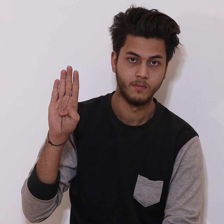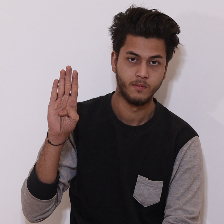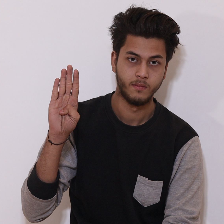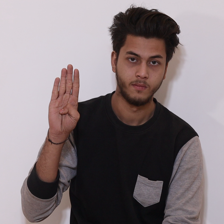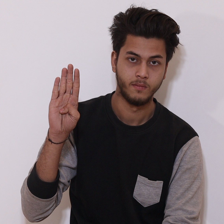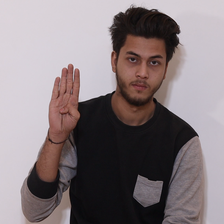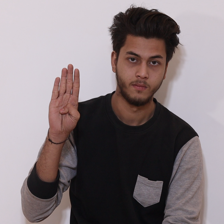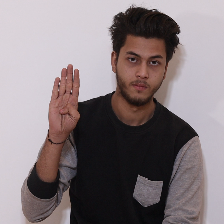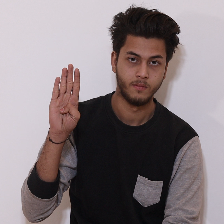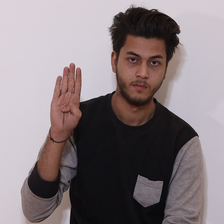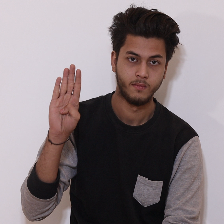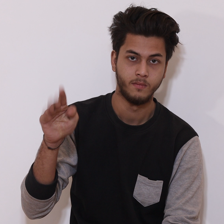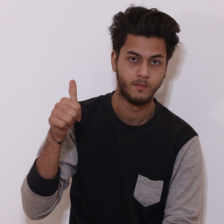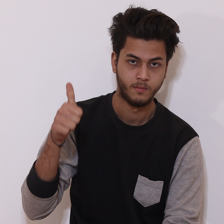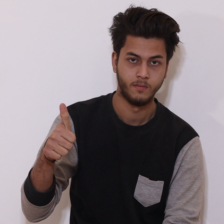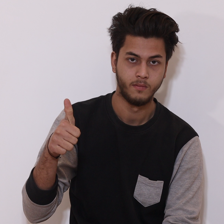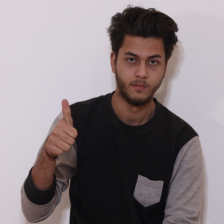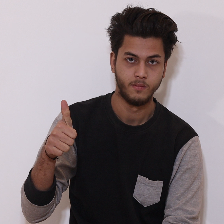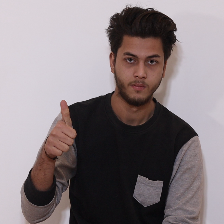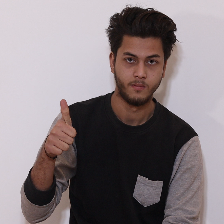best